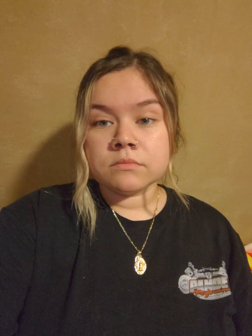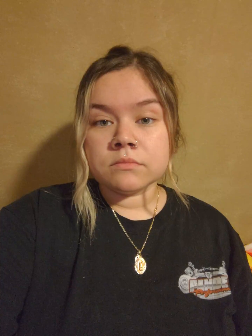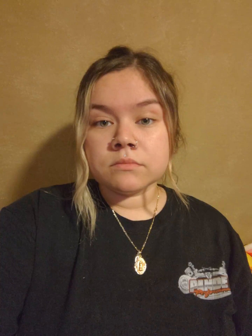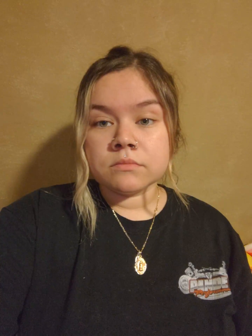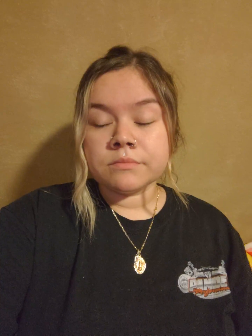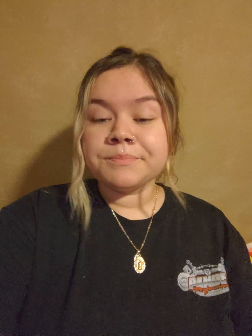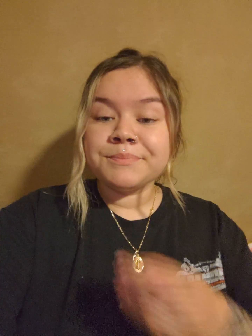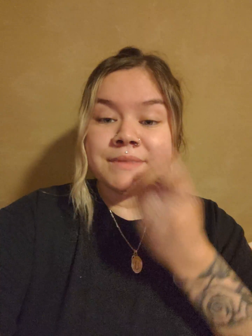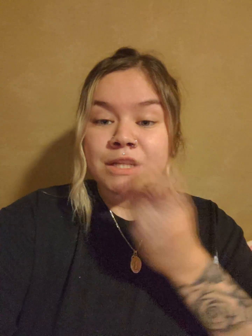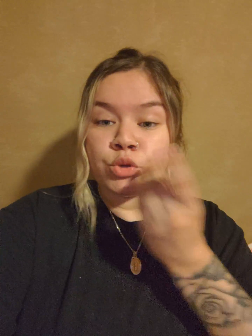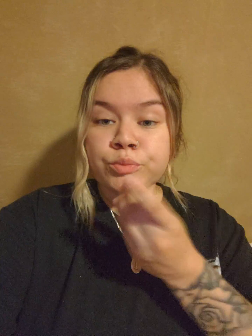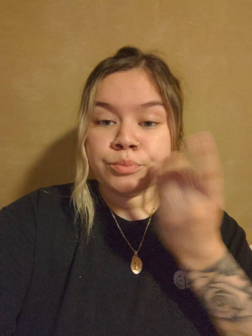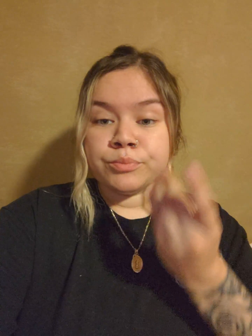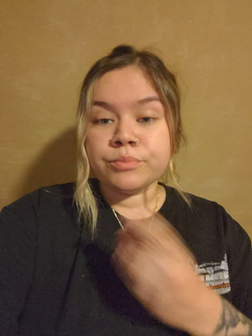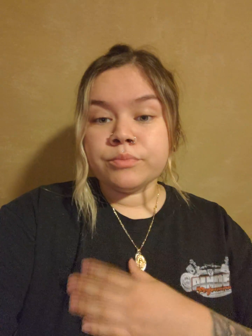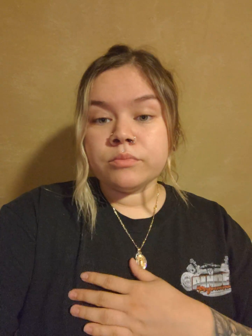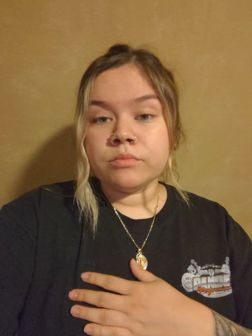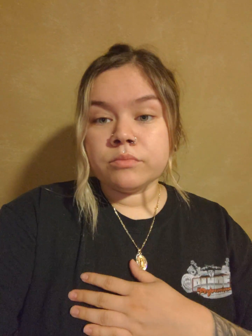dinner